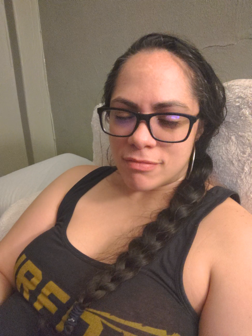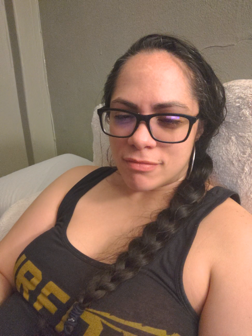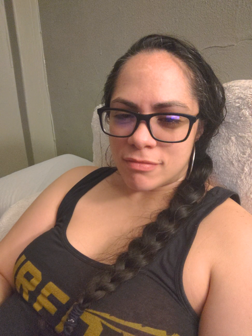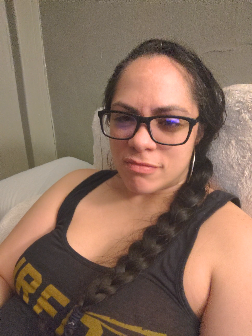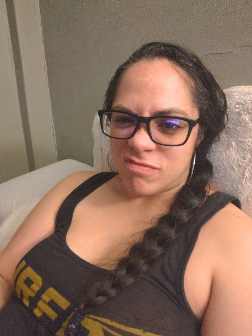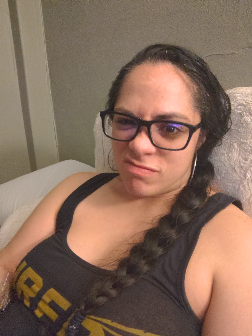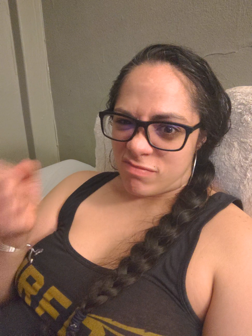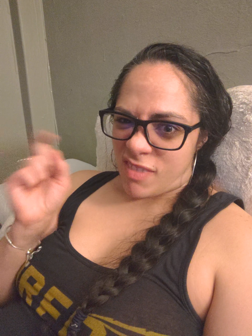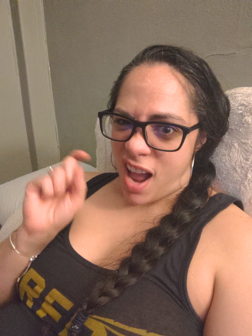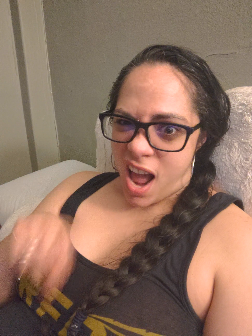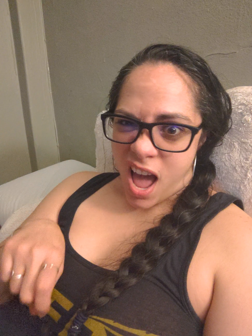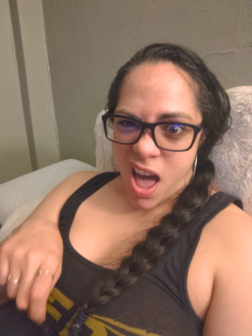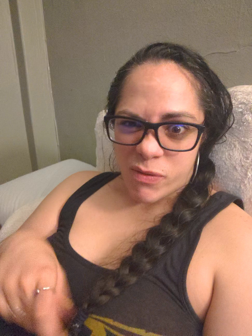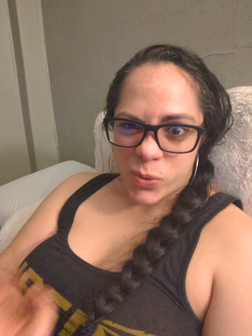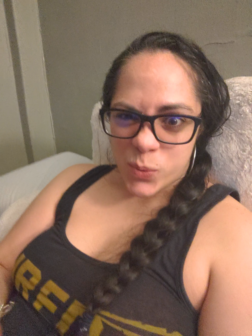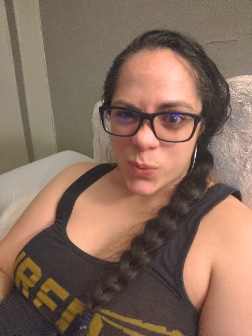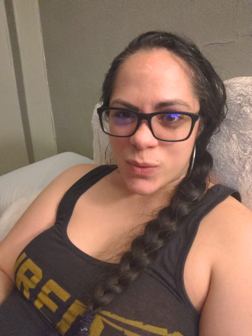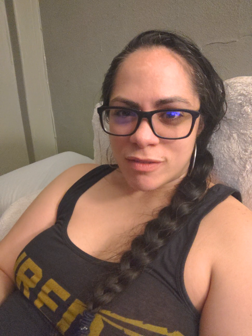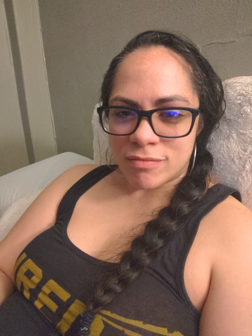have to